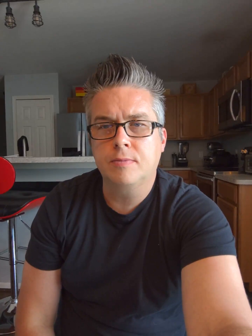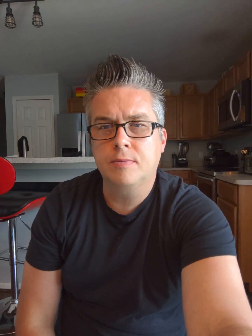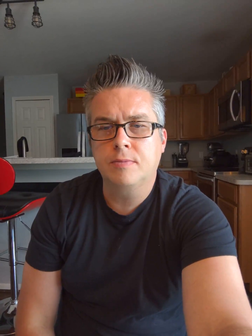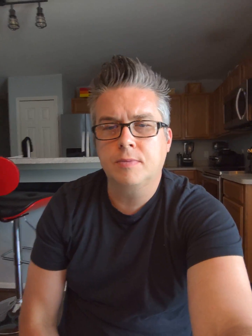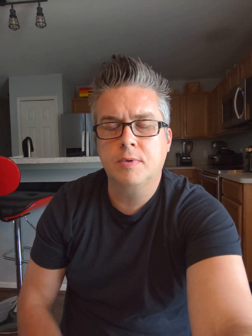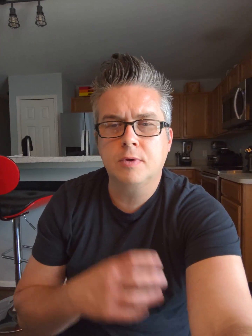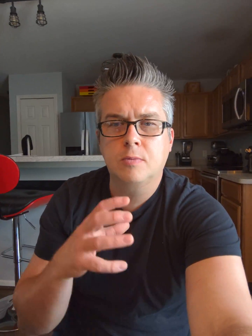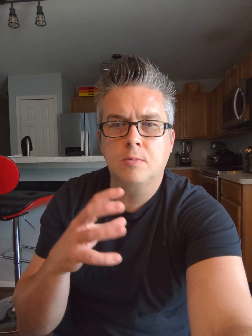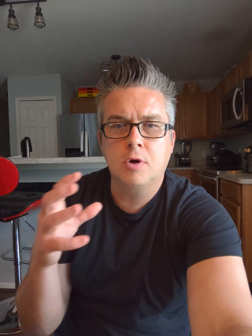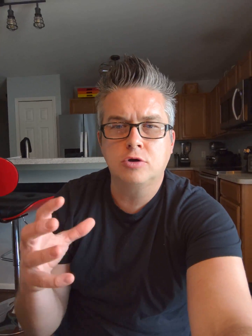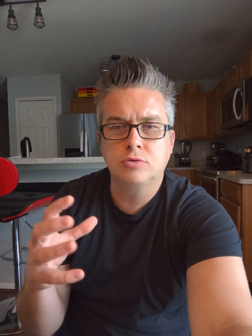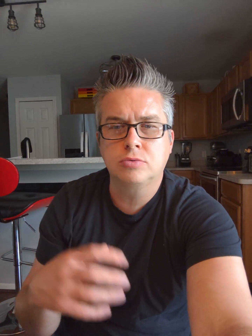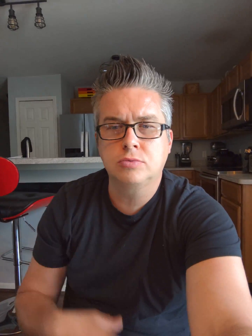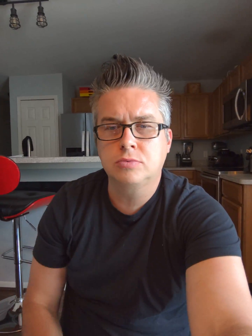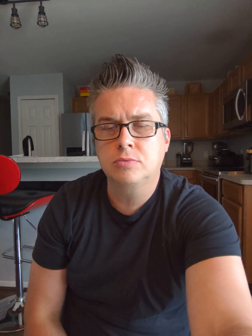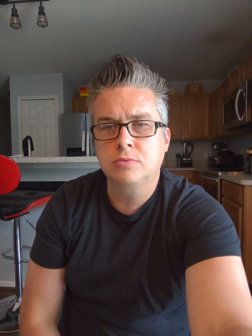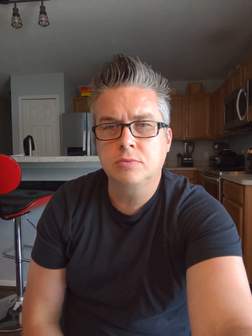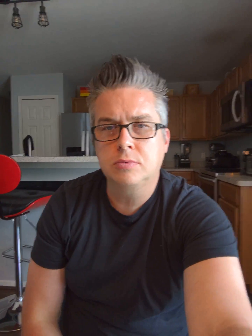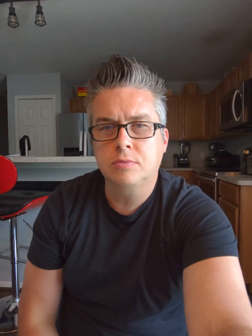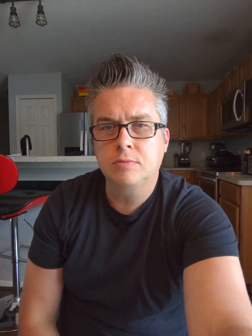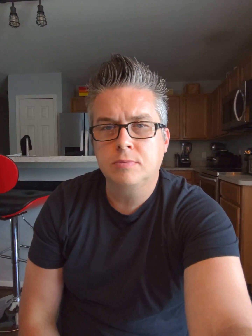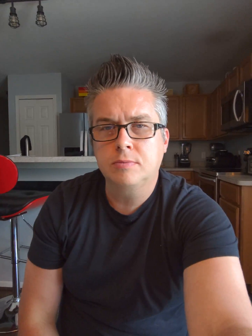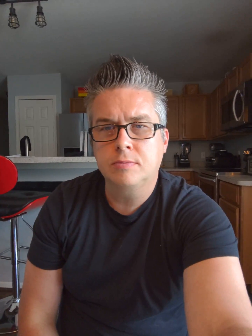much